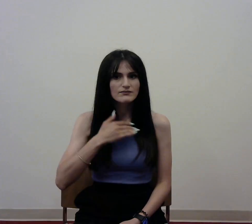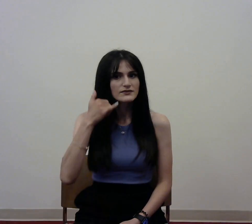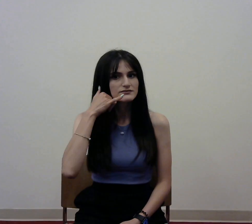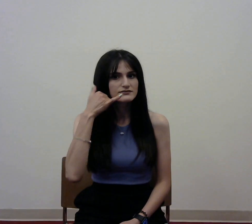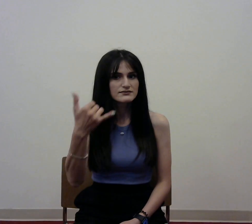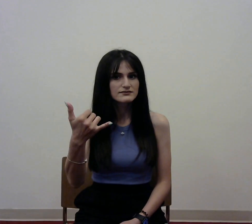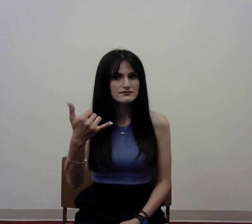zəng